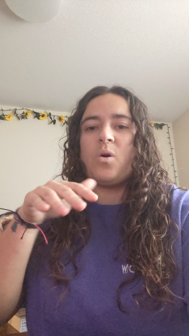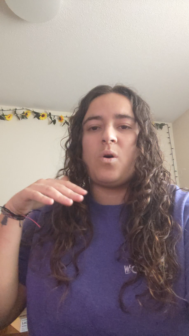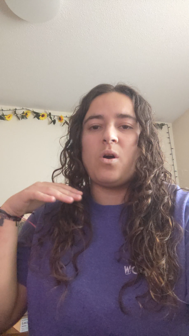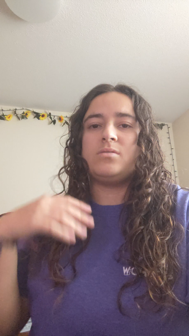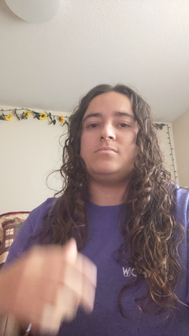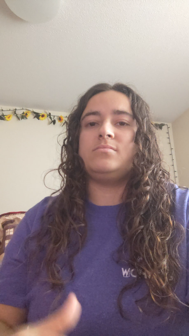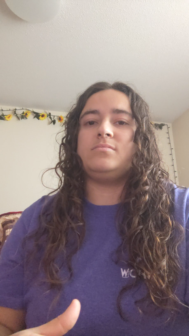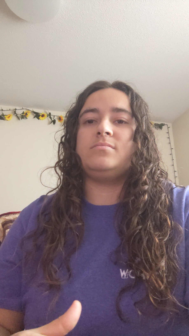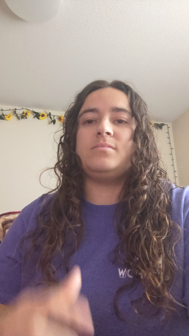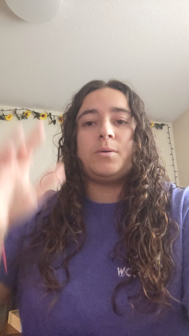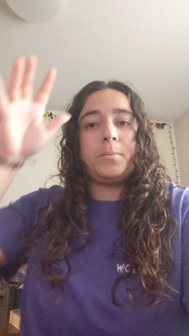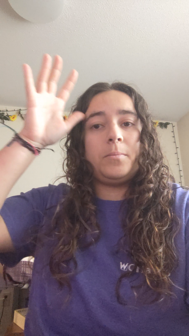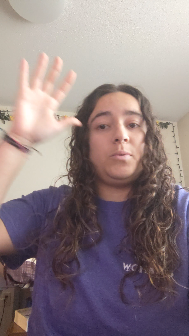moose